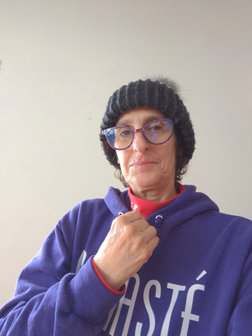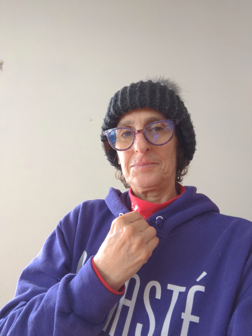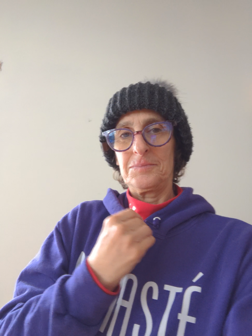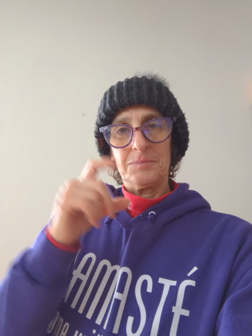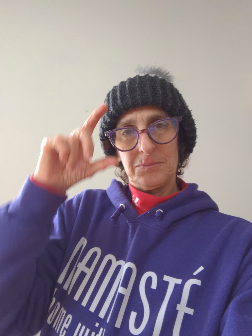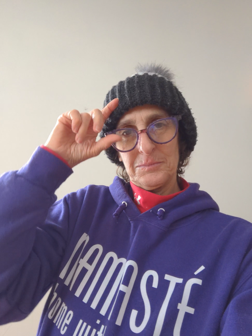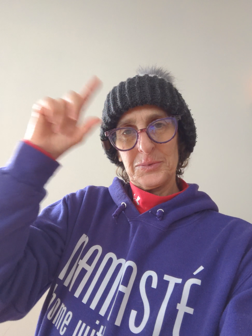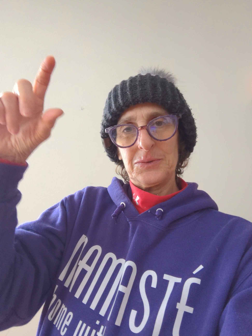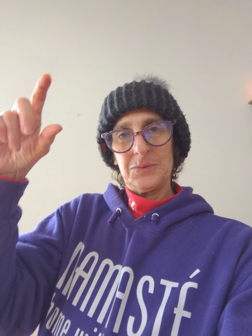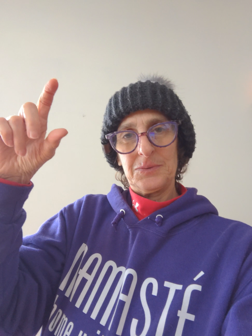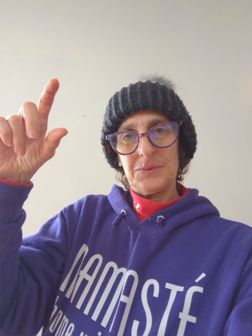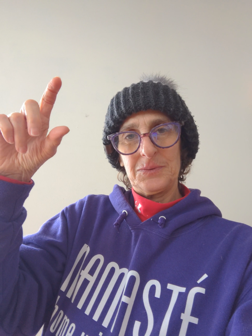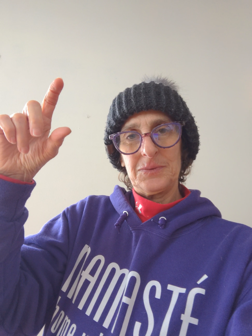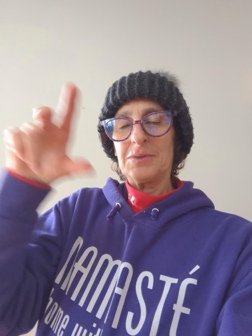moon